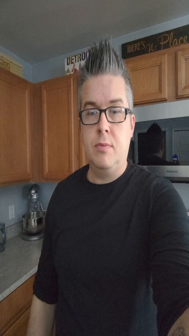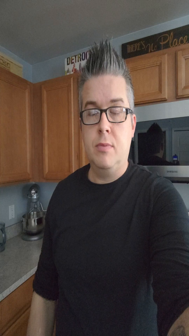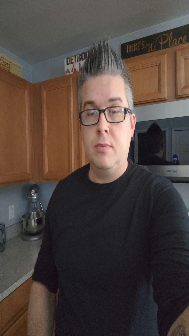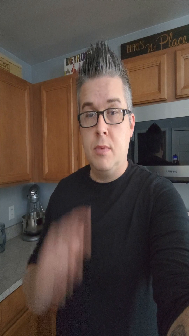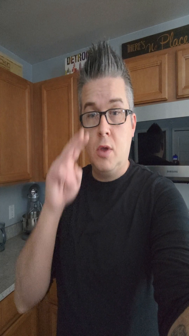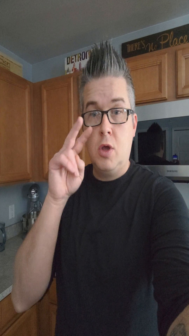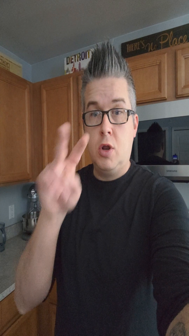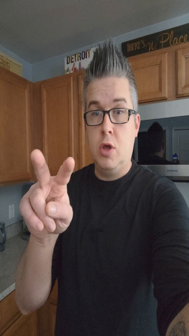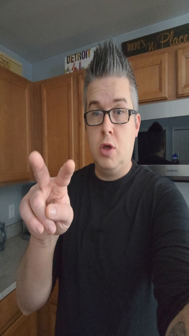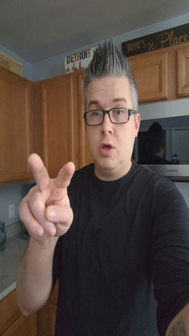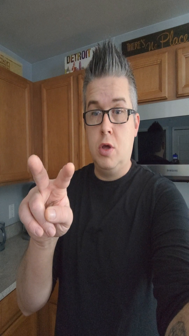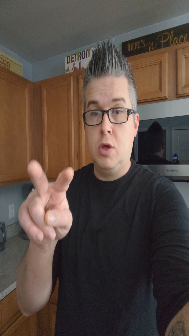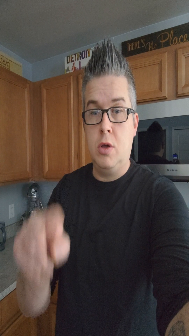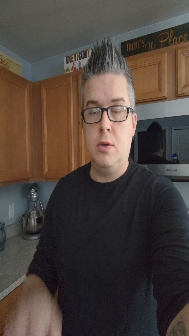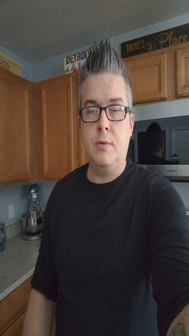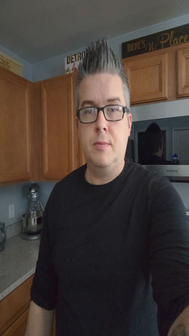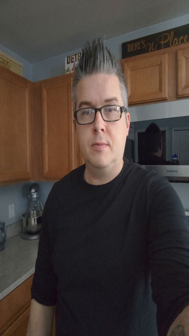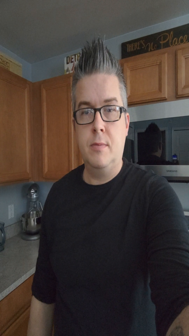look